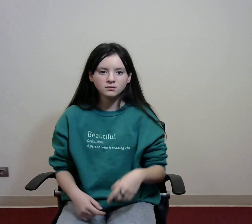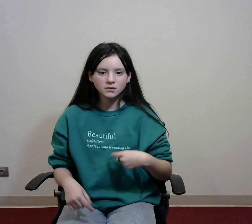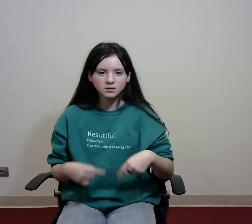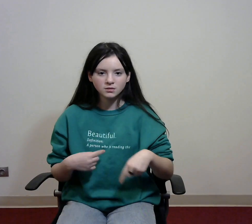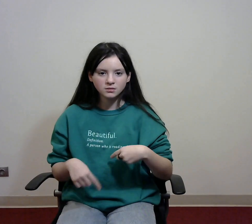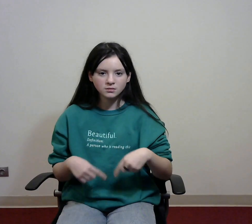futbol